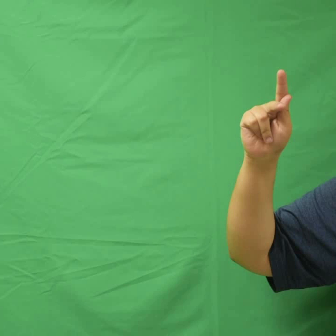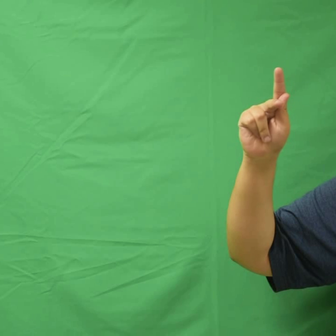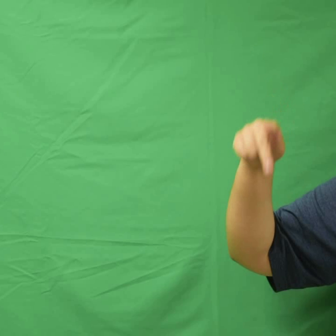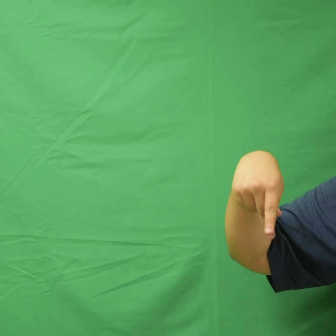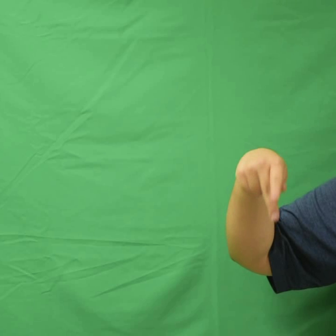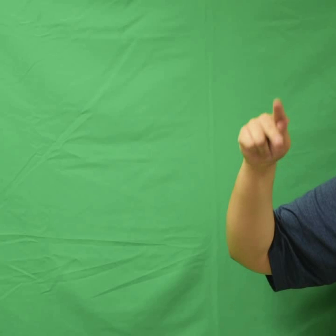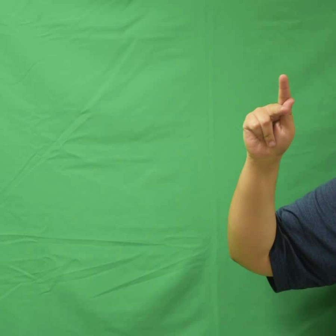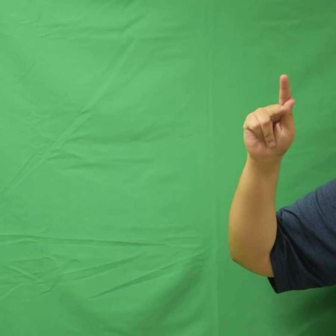K